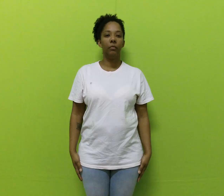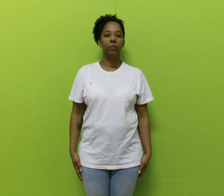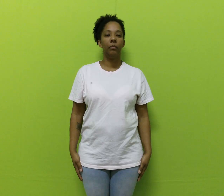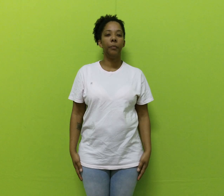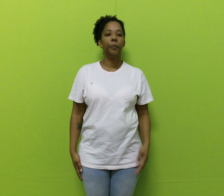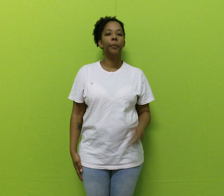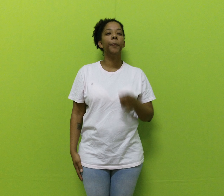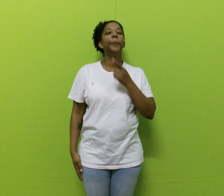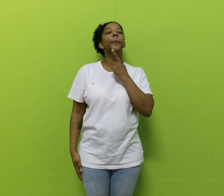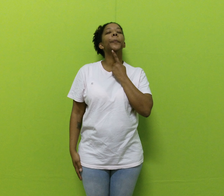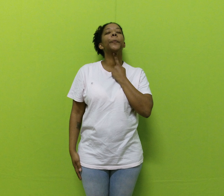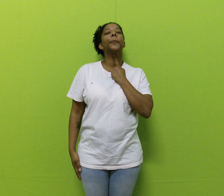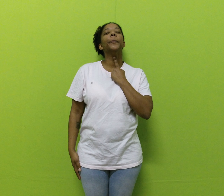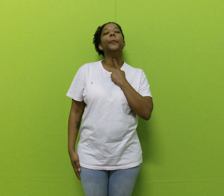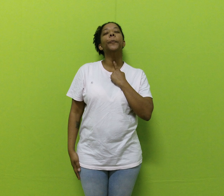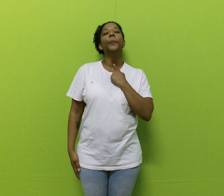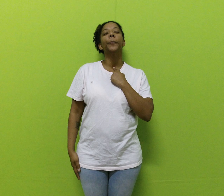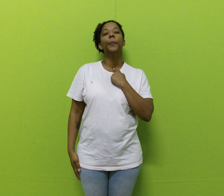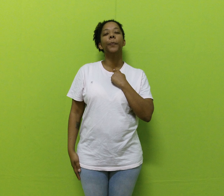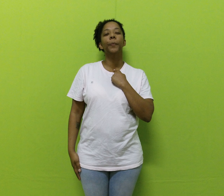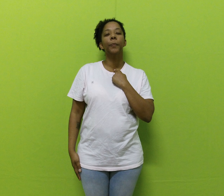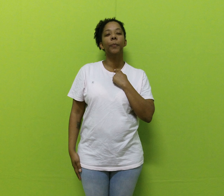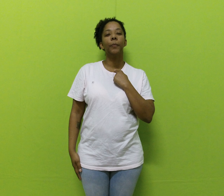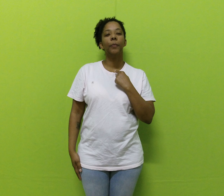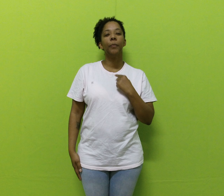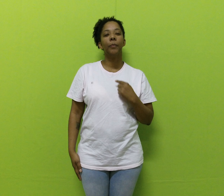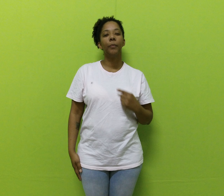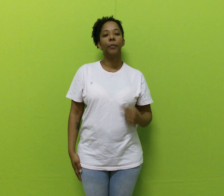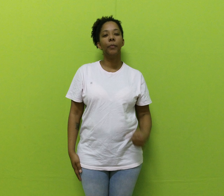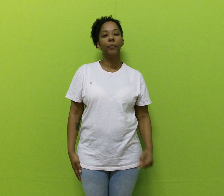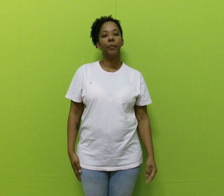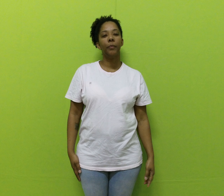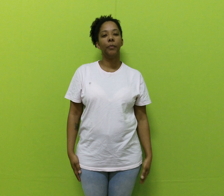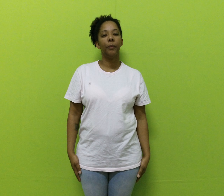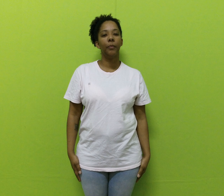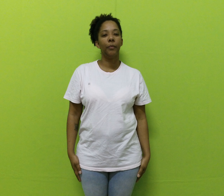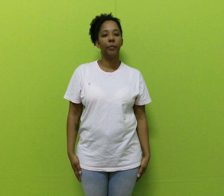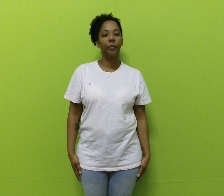vontade